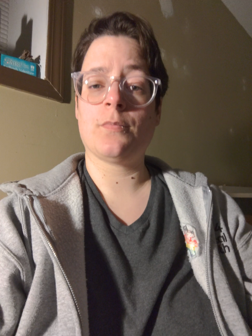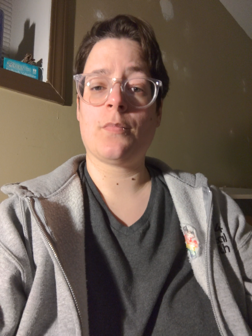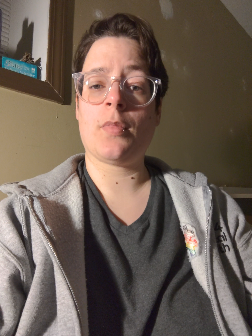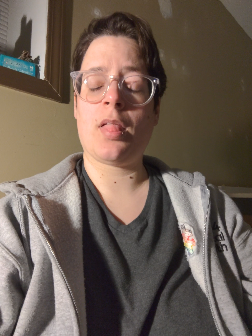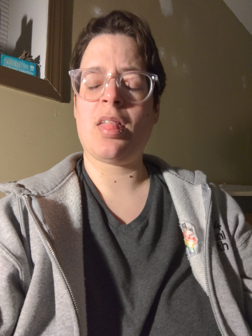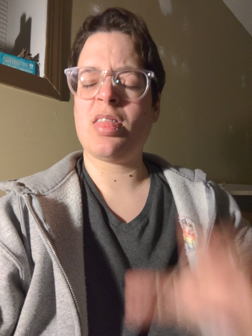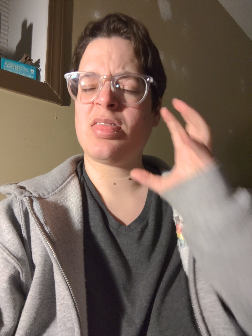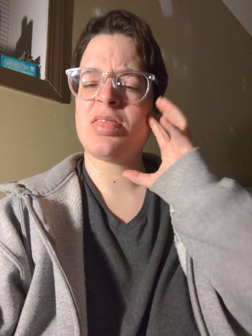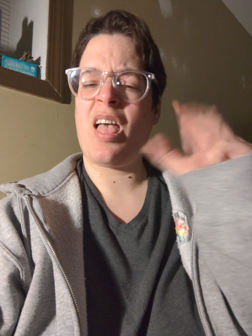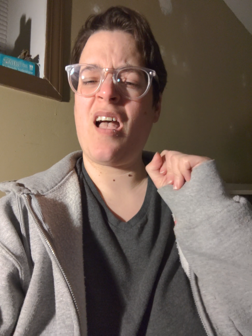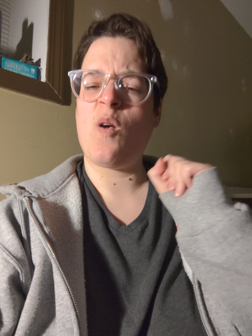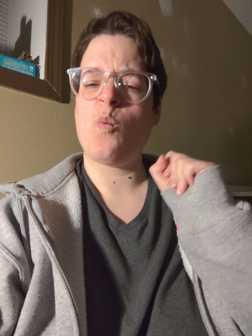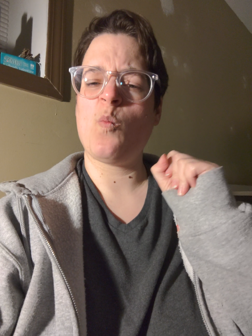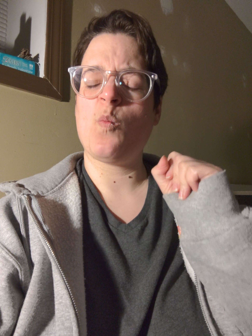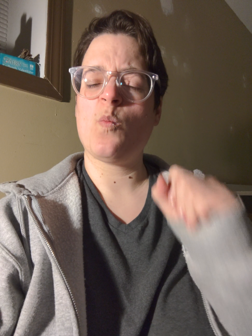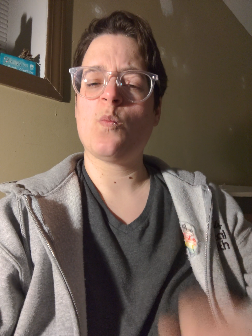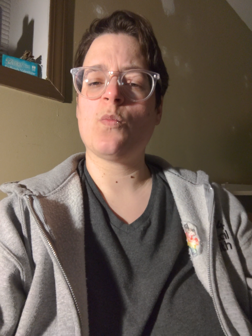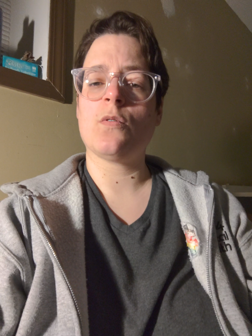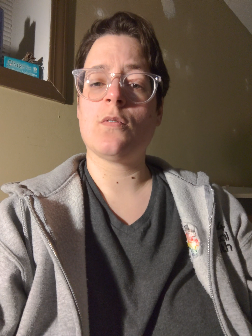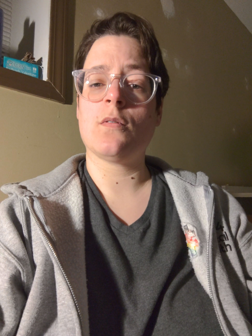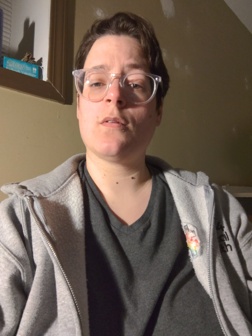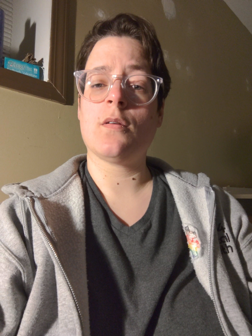loud